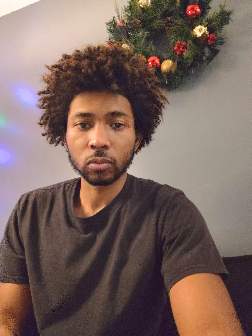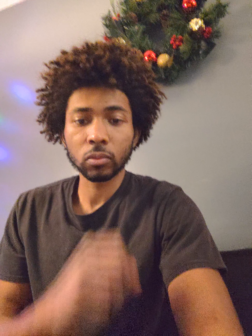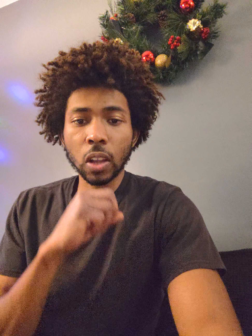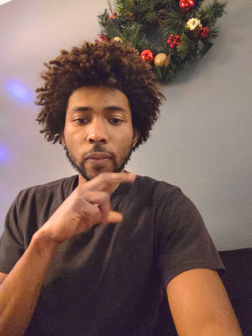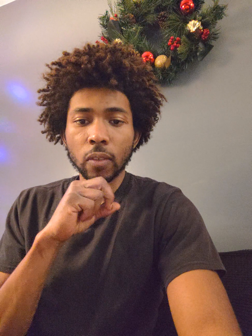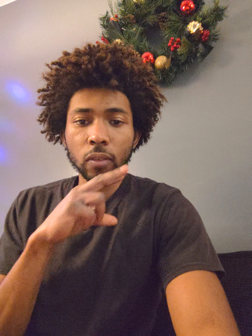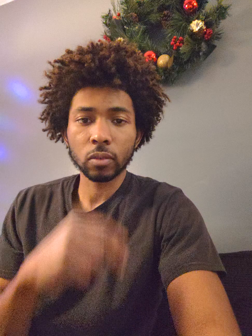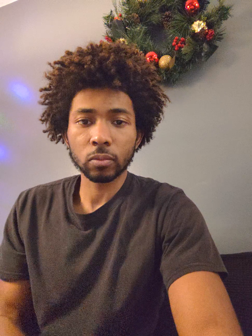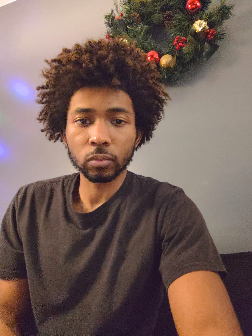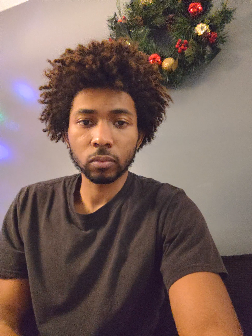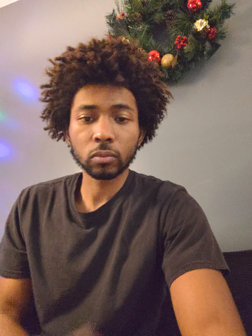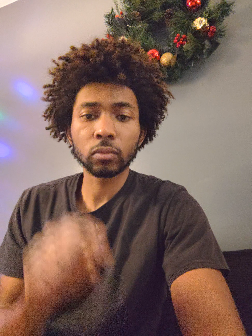frog